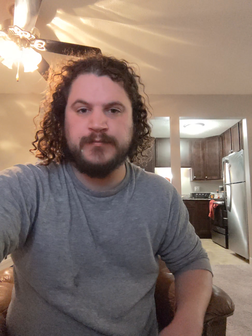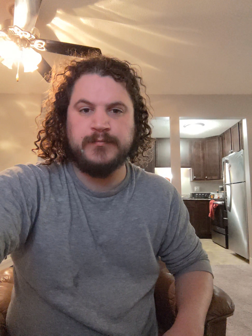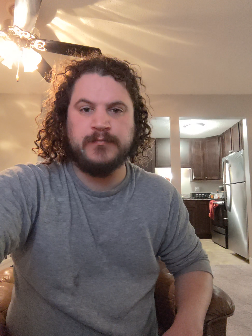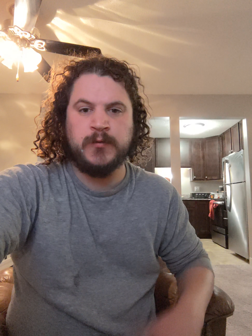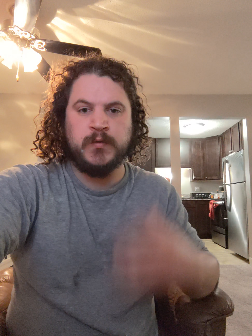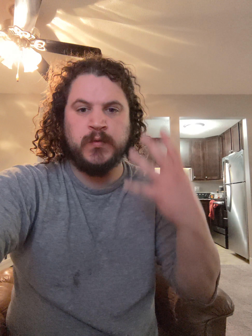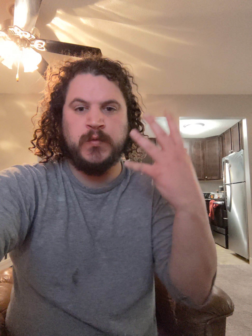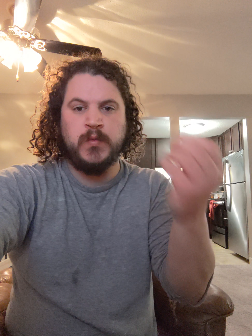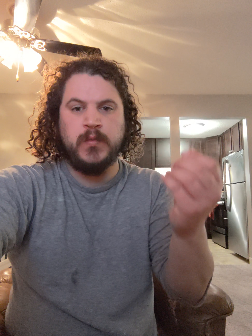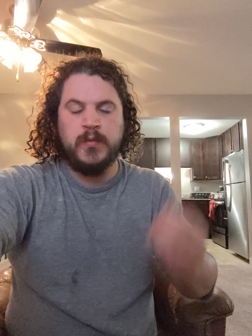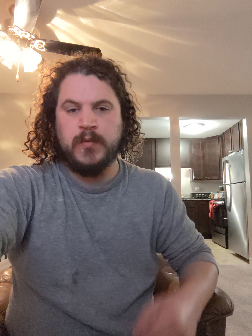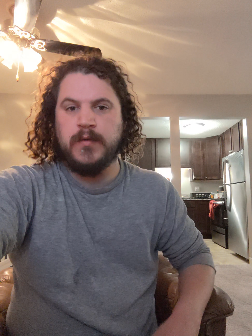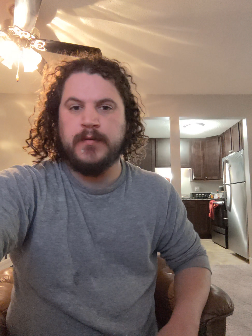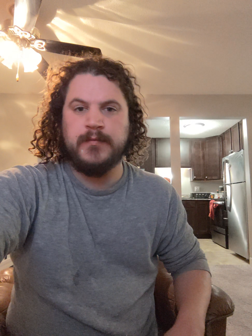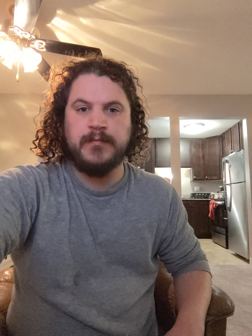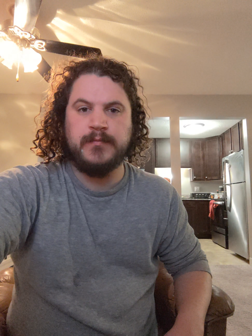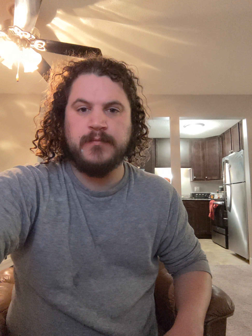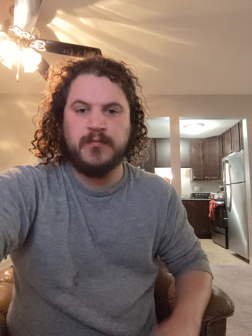go